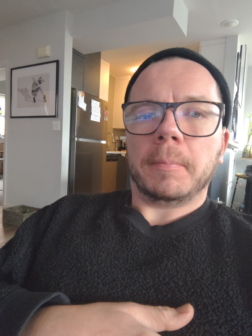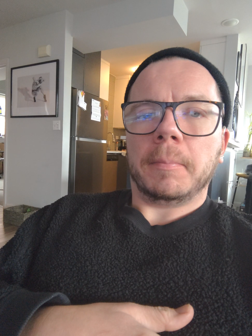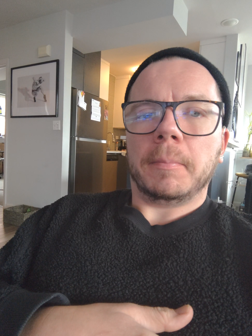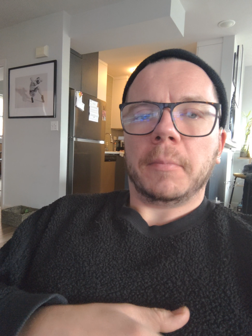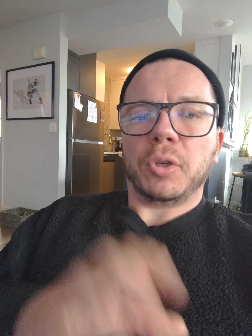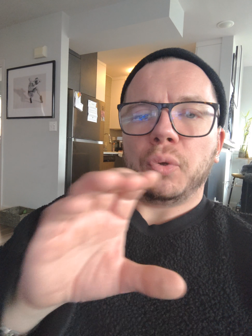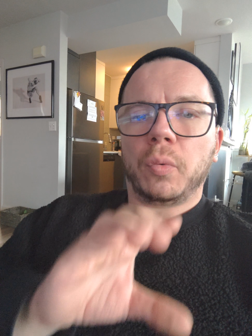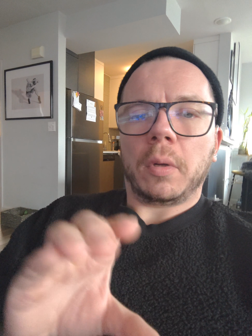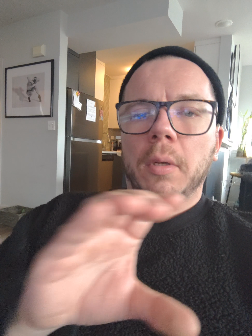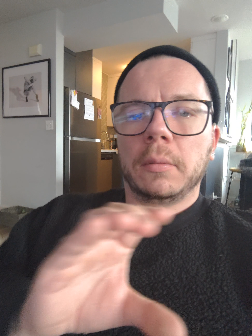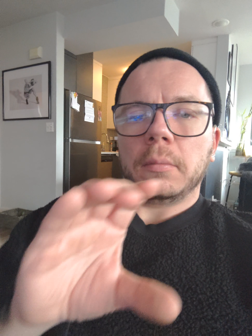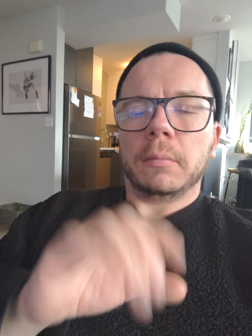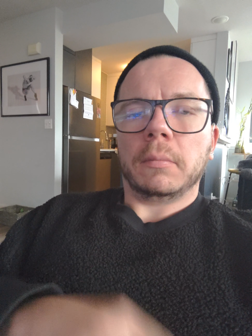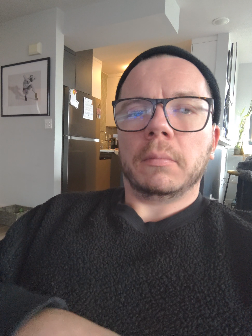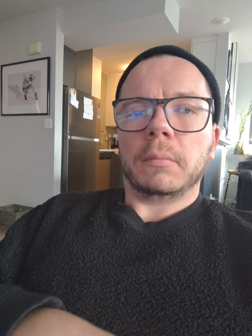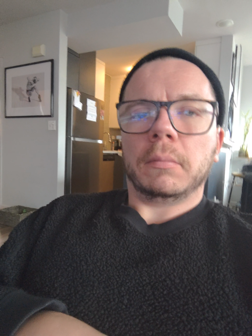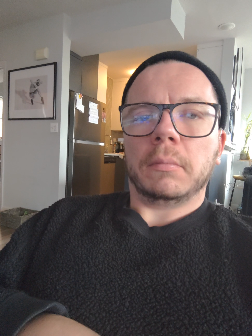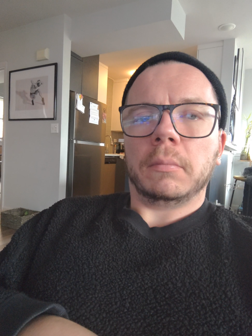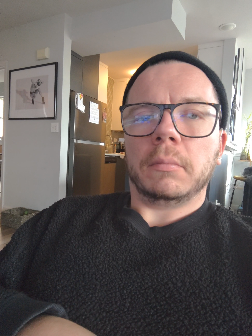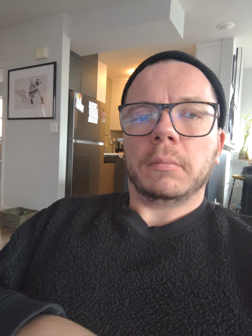chocolate